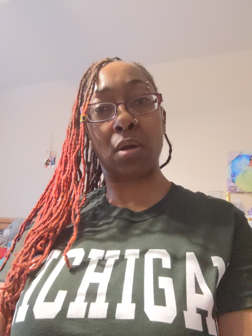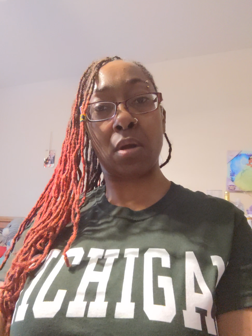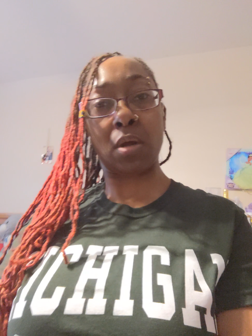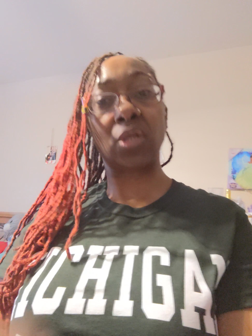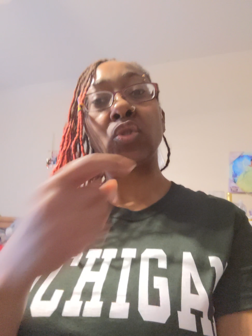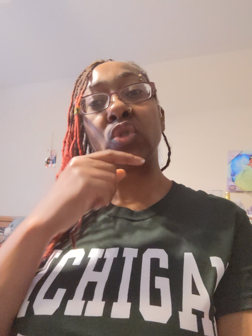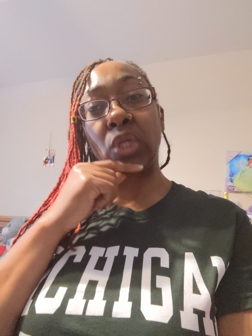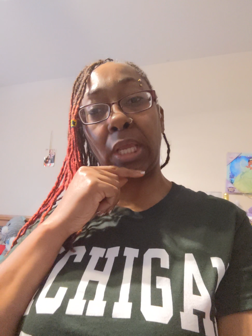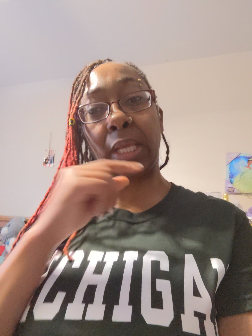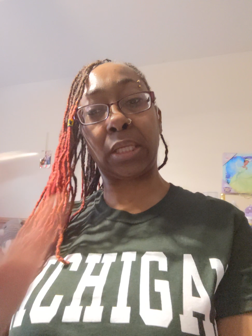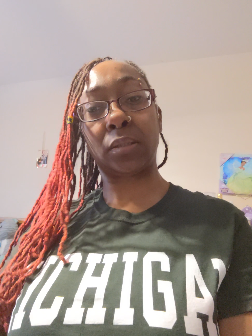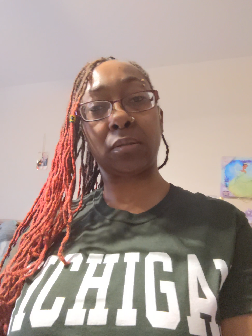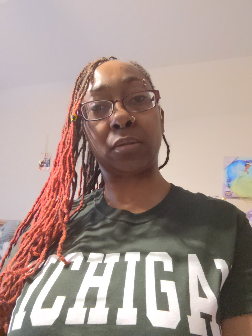chin